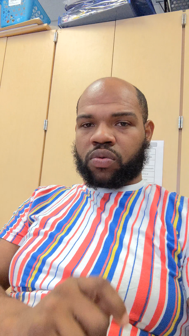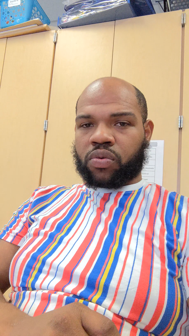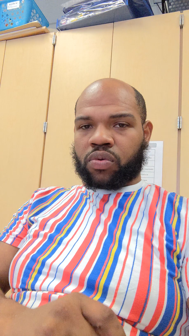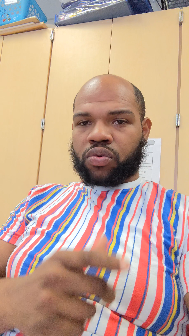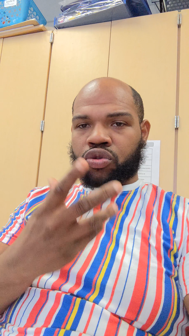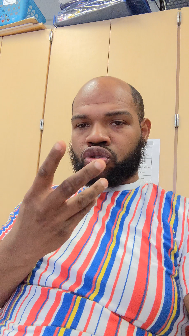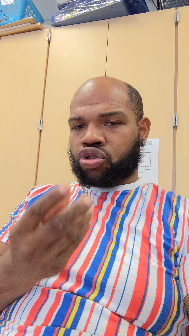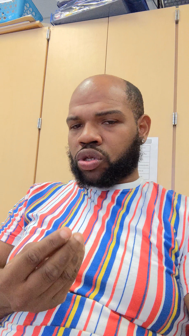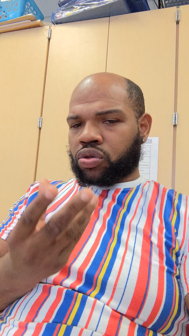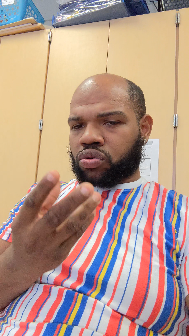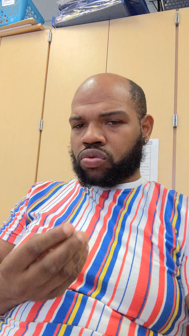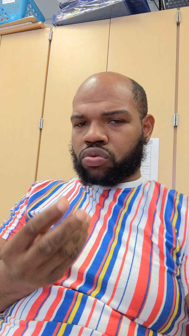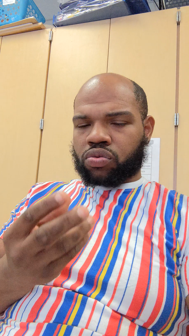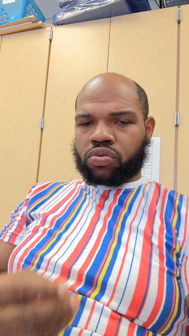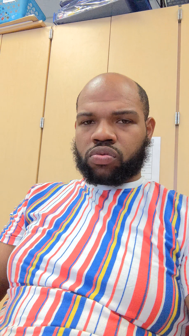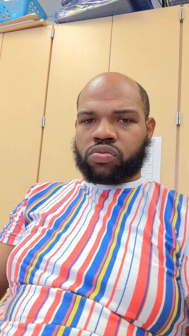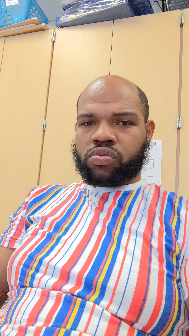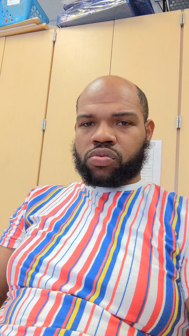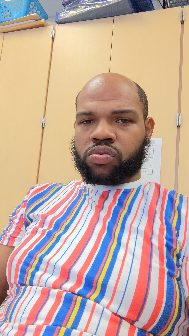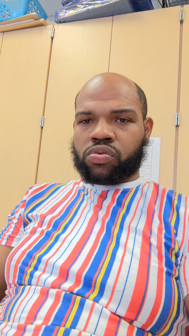gentle